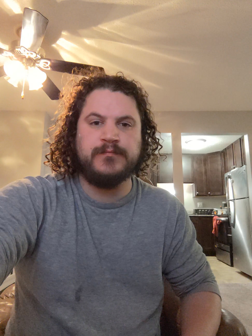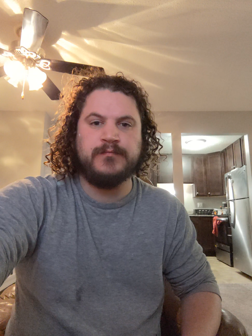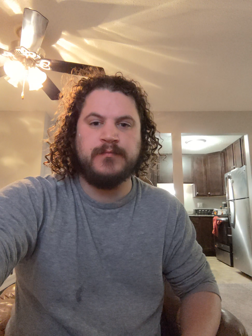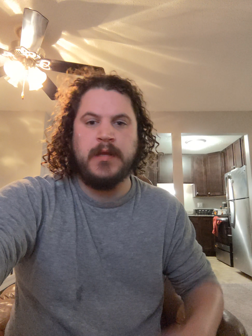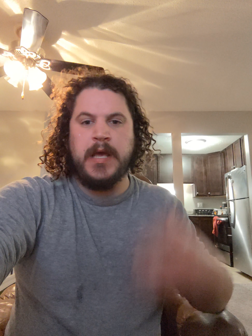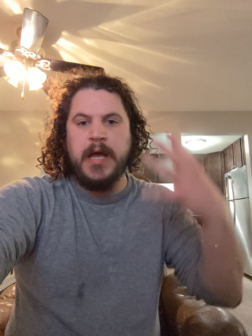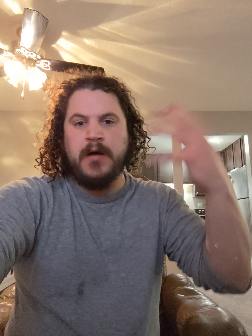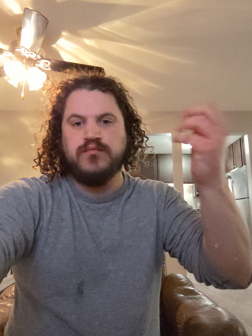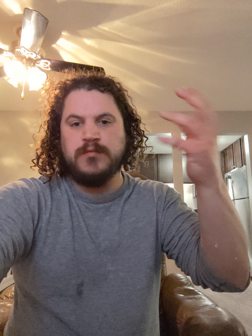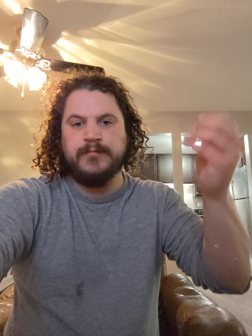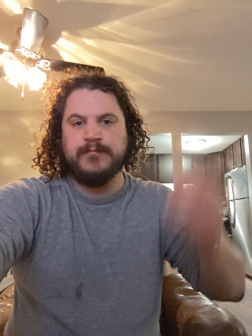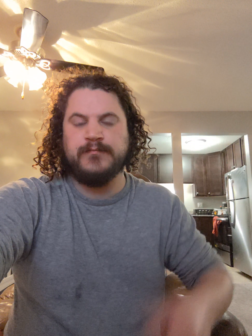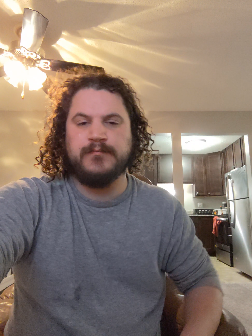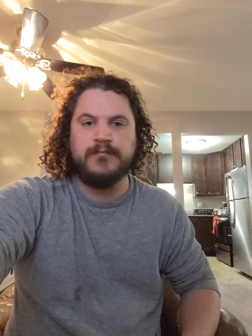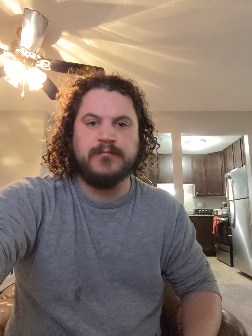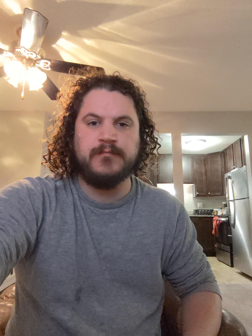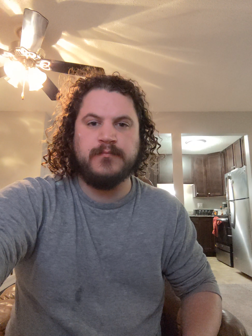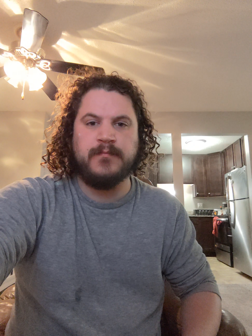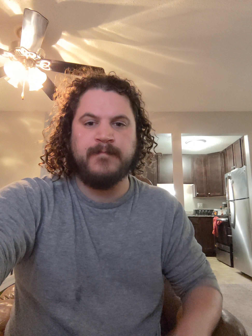outside